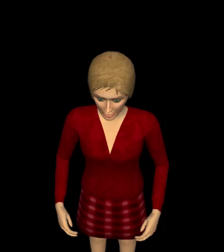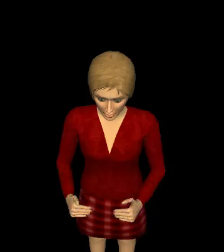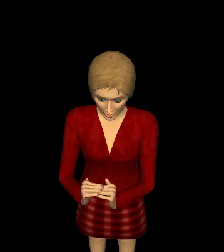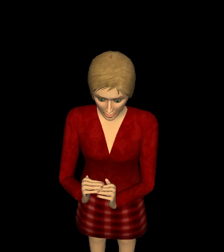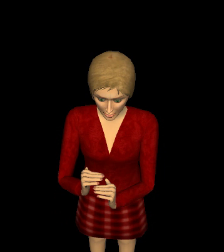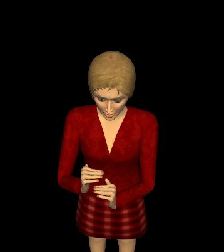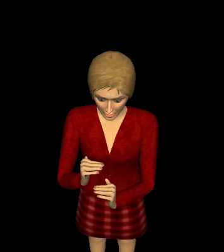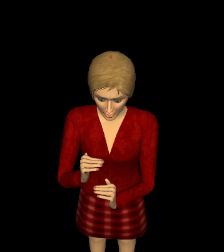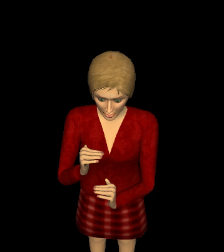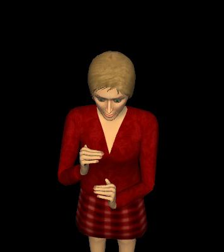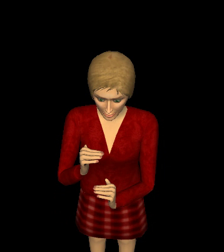طابق